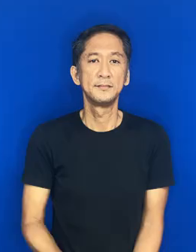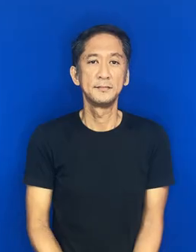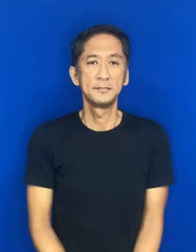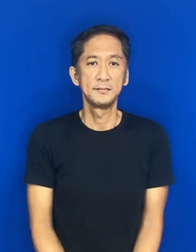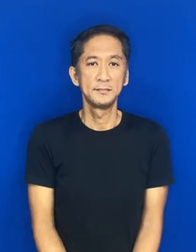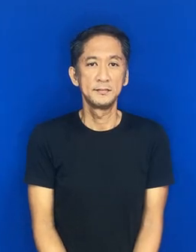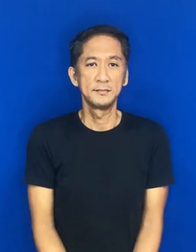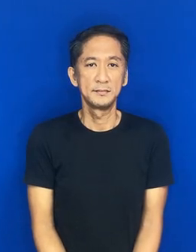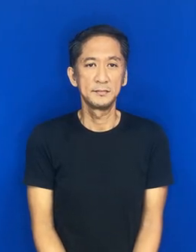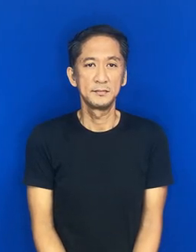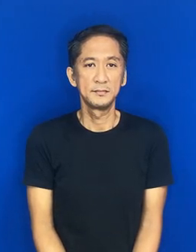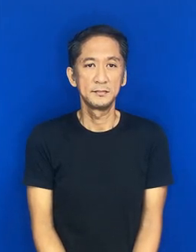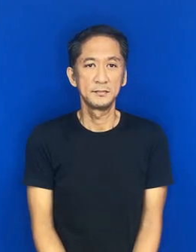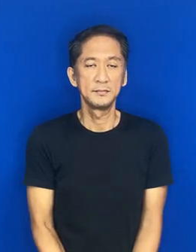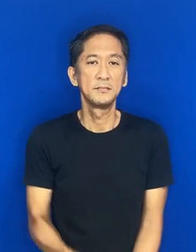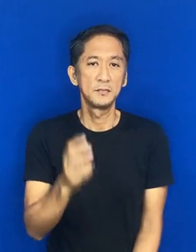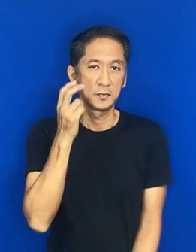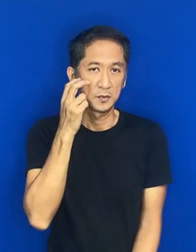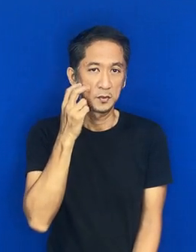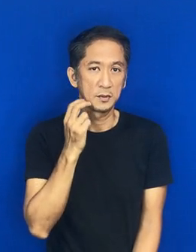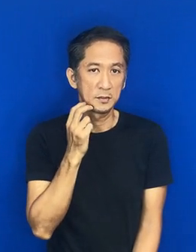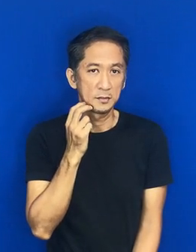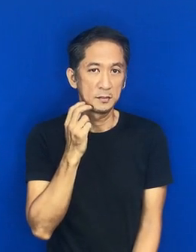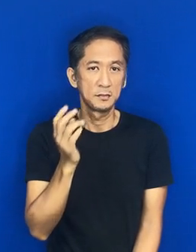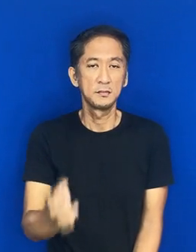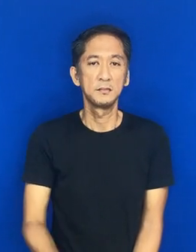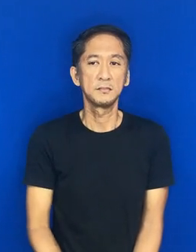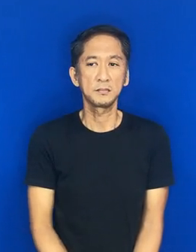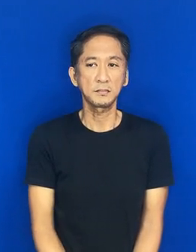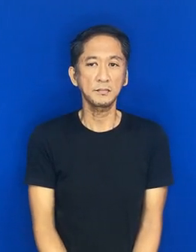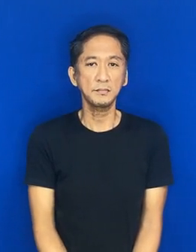wine